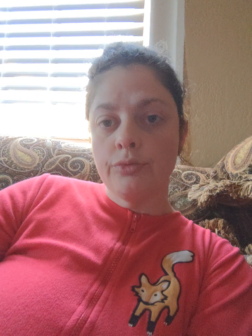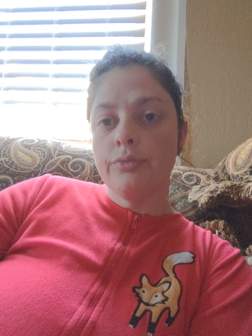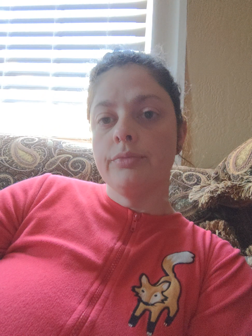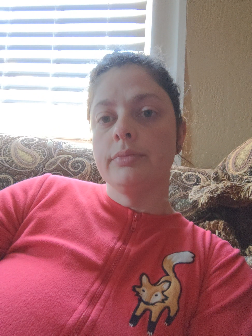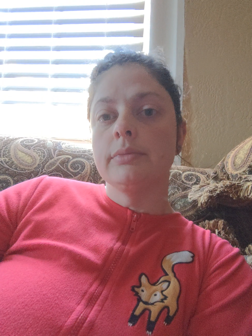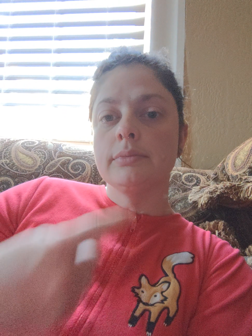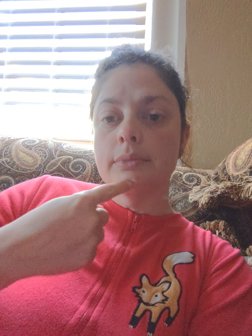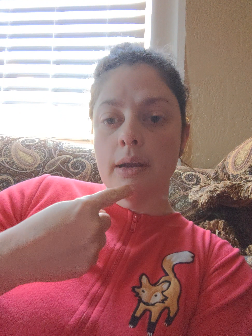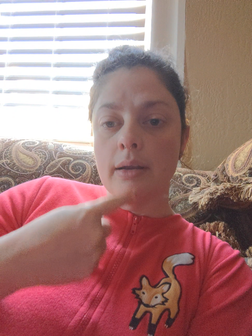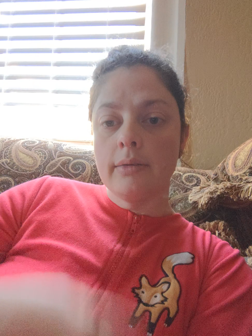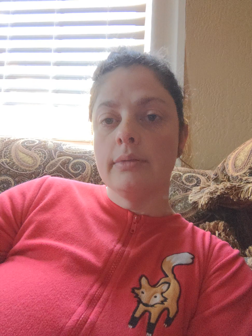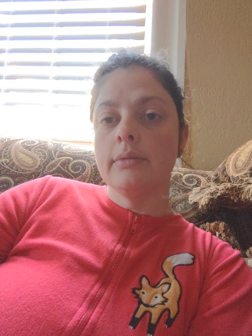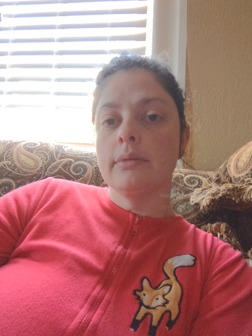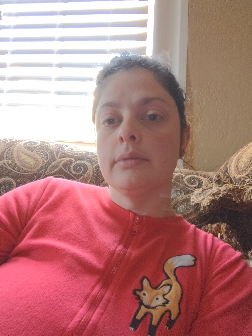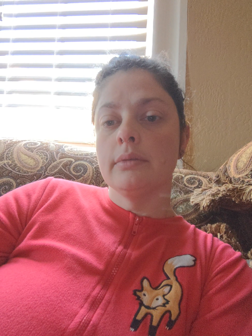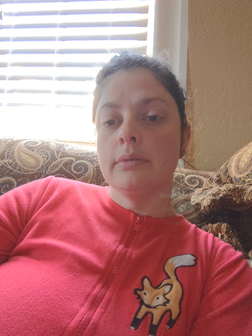say